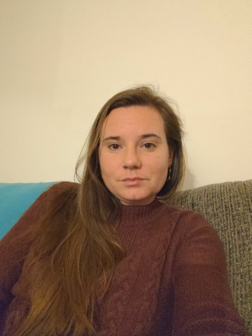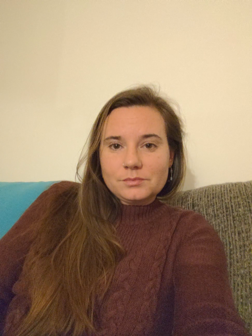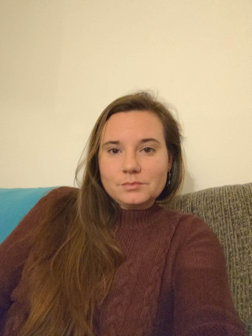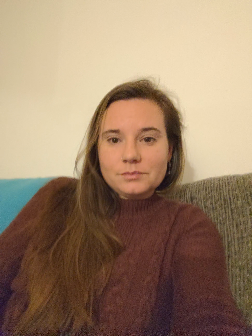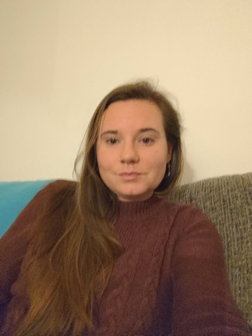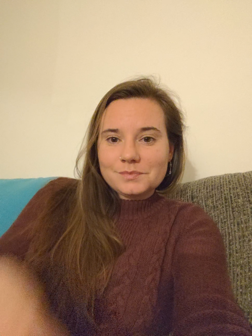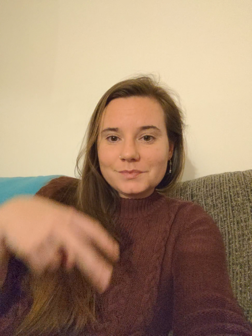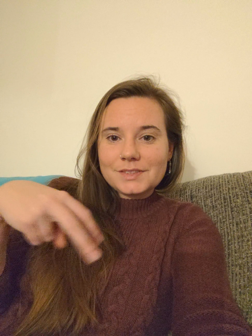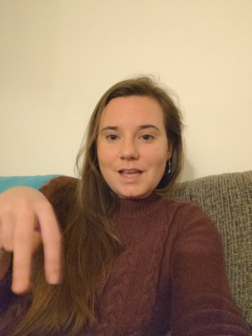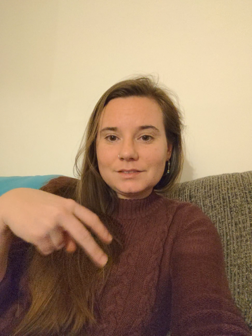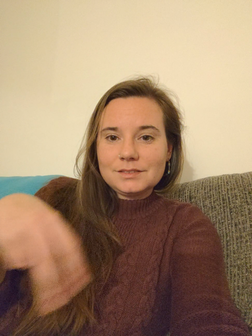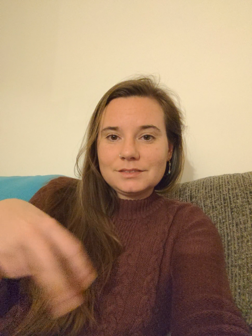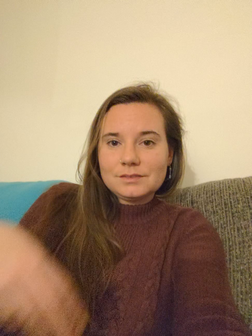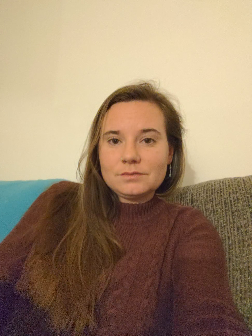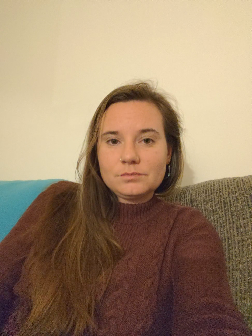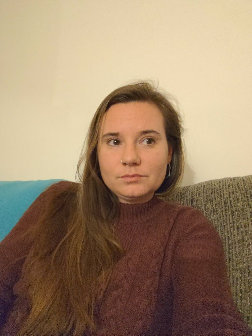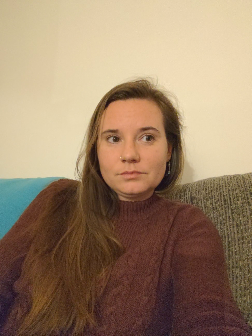dance